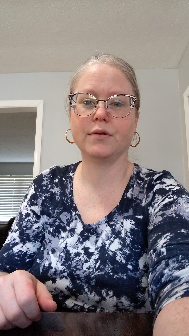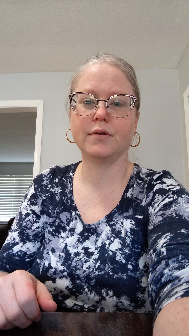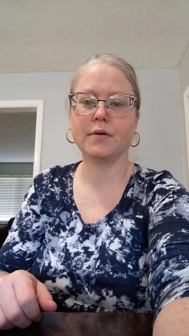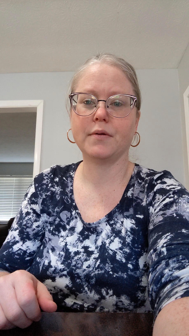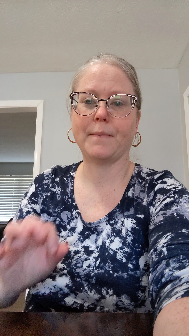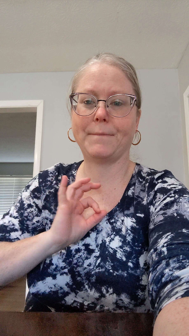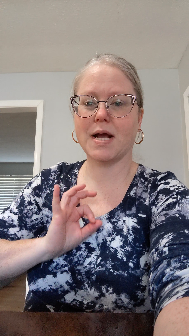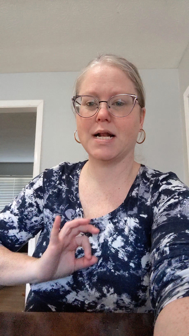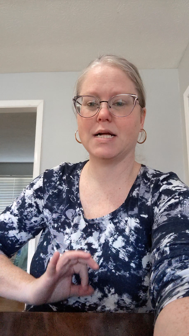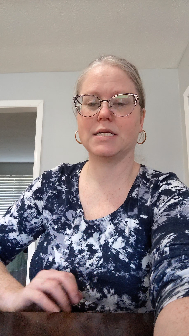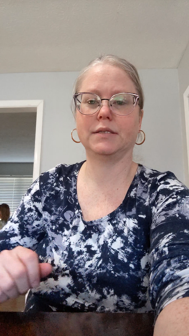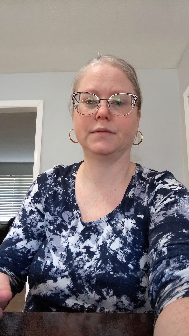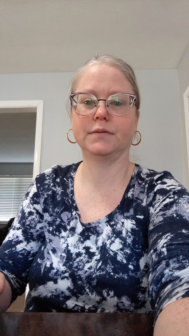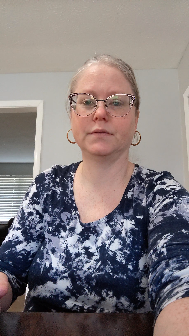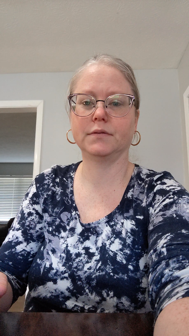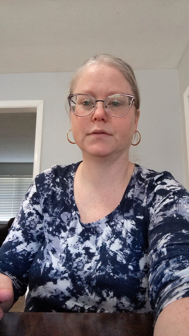button